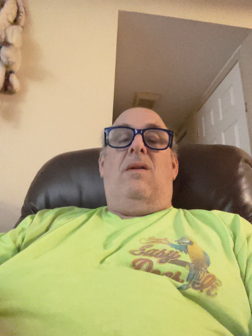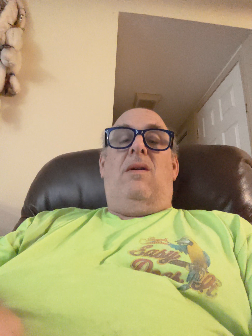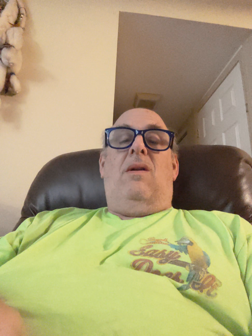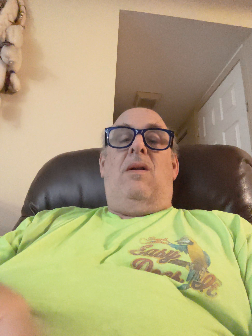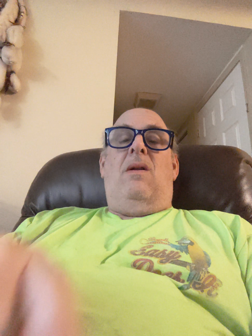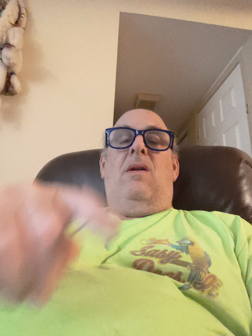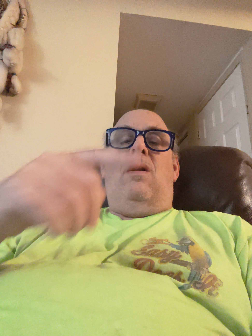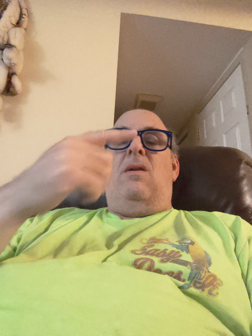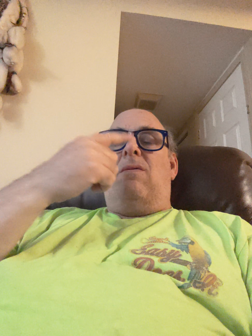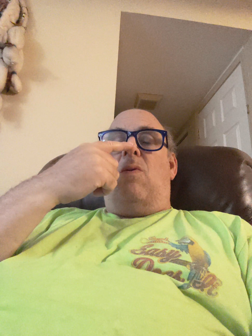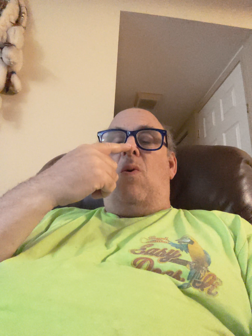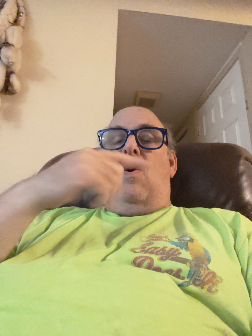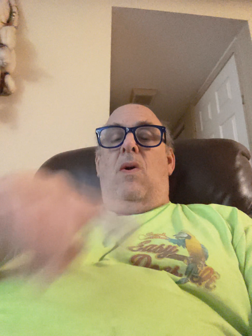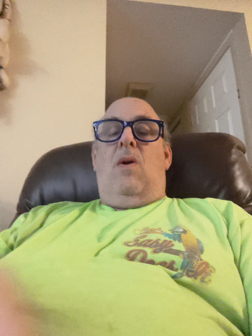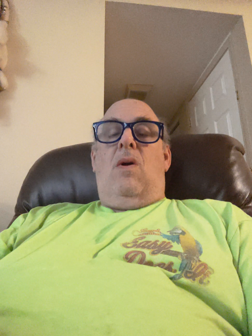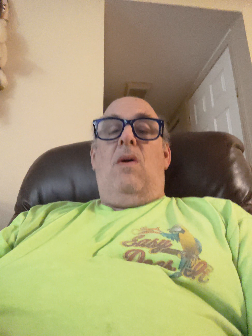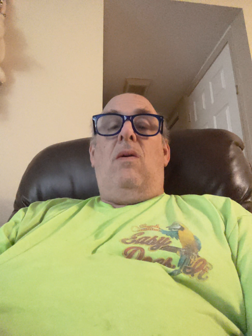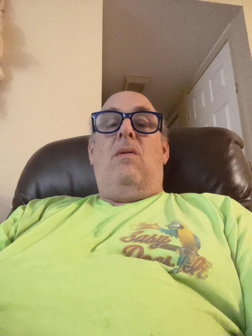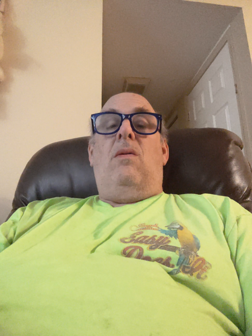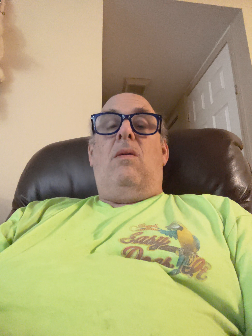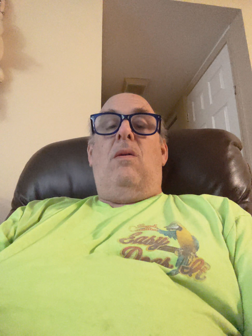nose